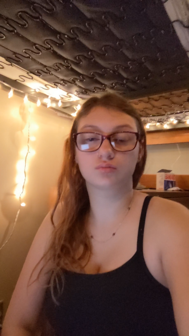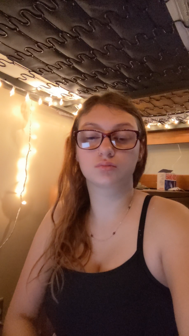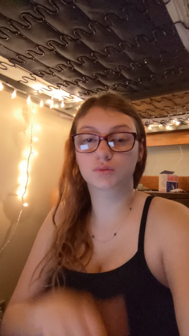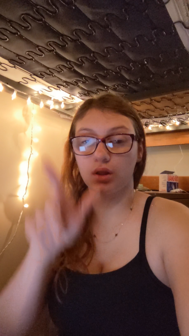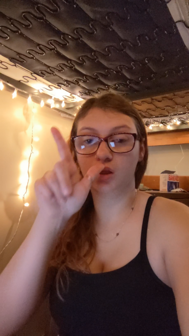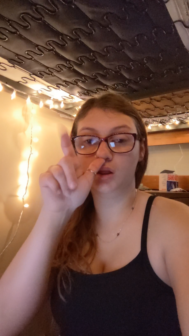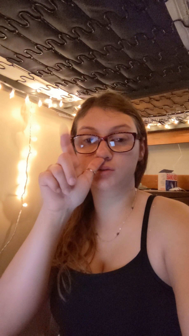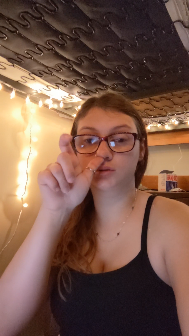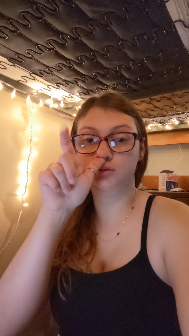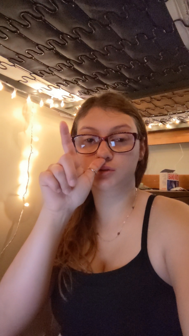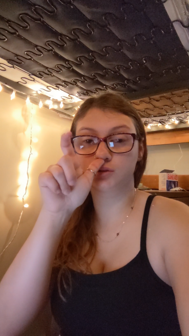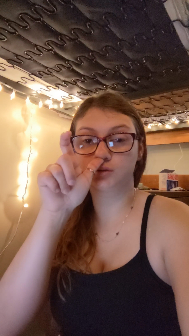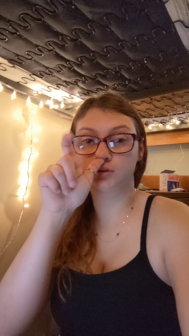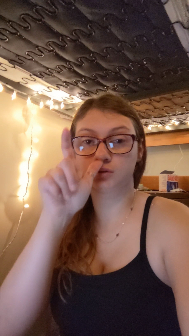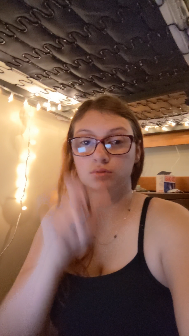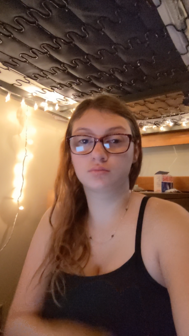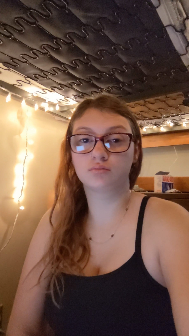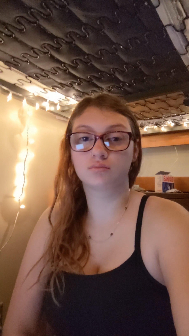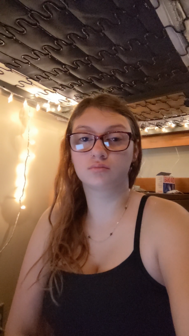ant